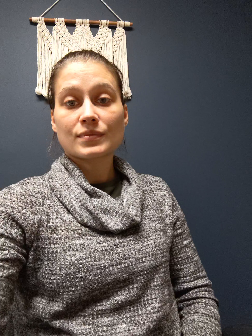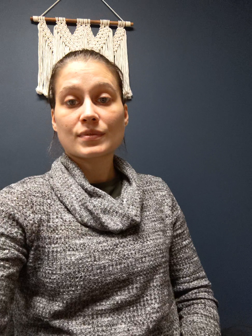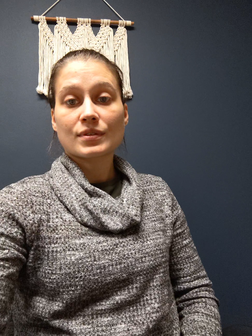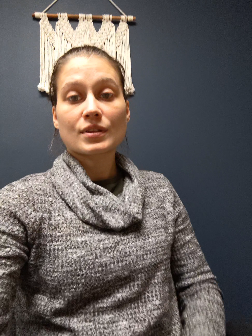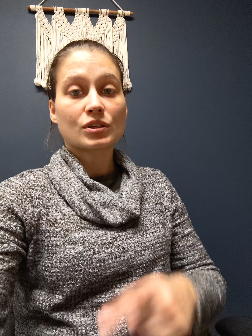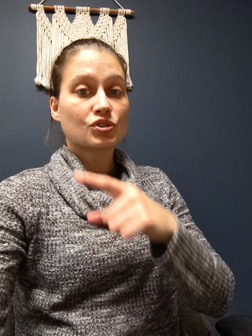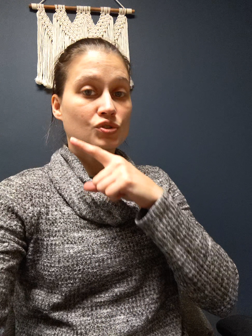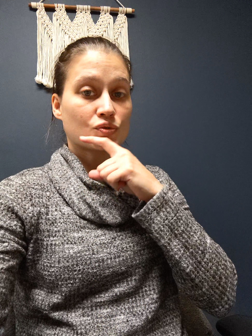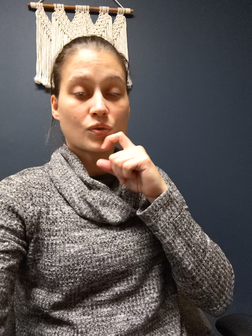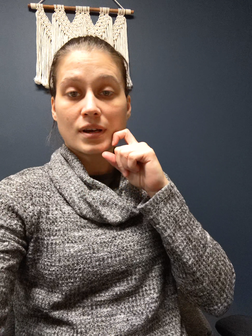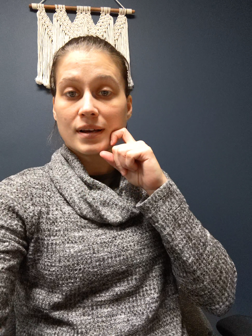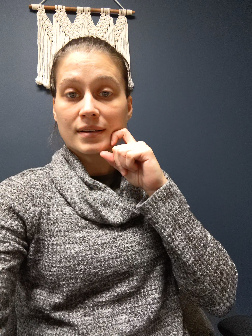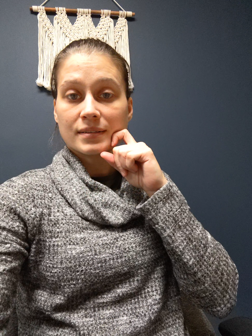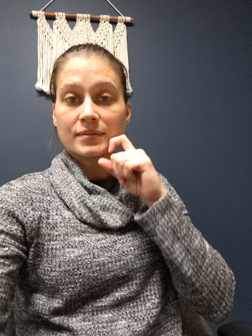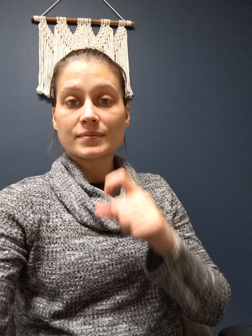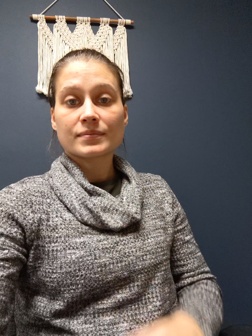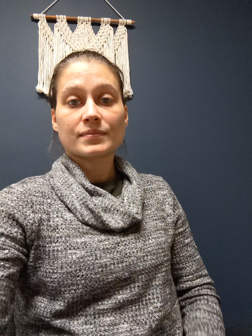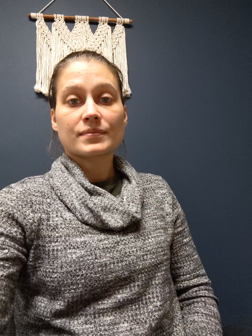dry